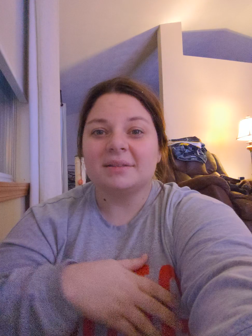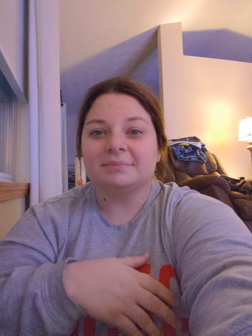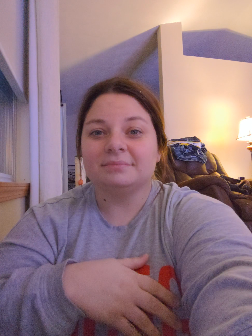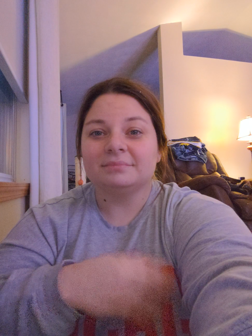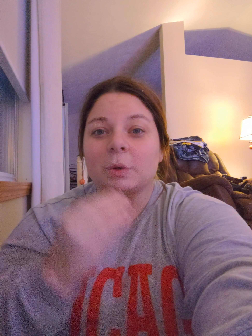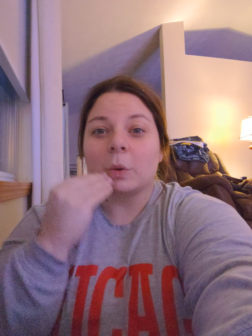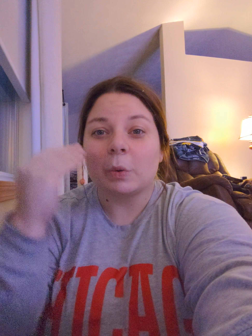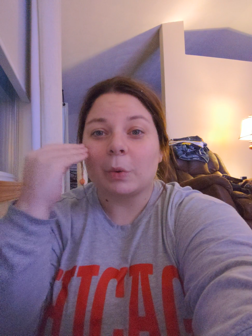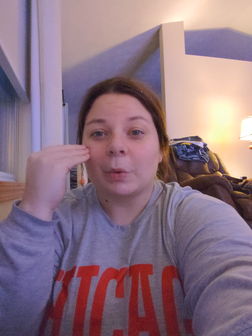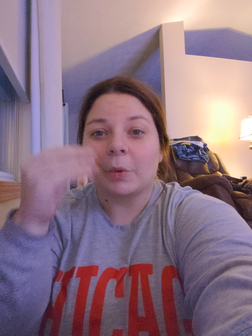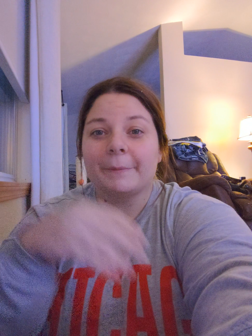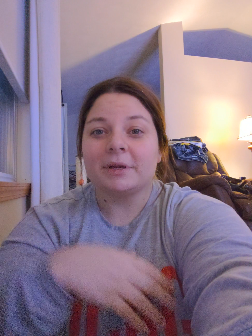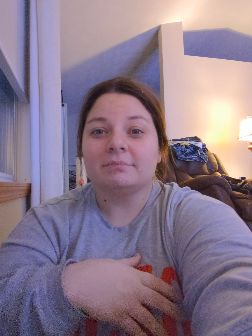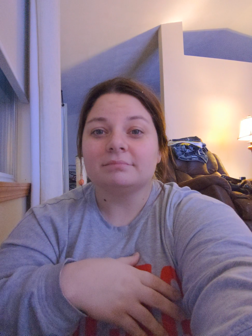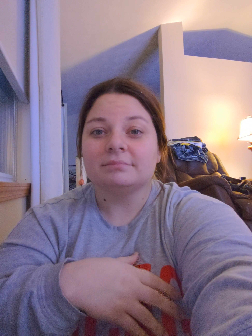home